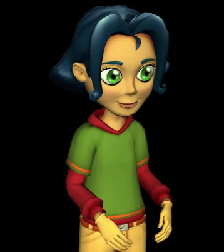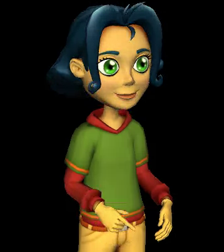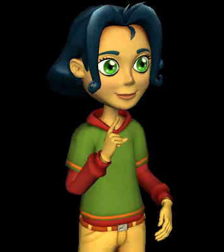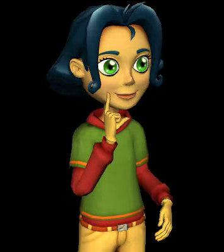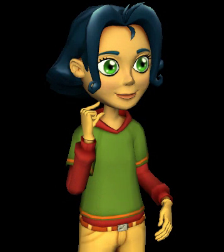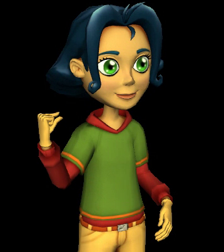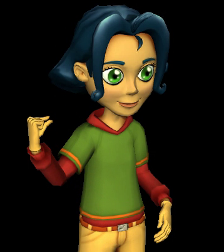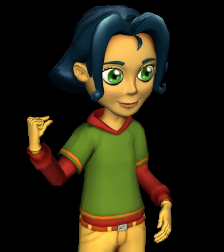رجل